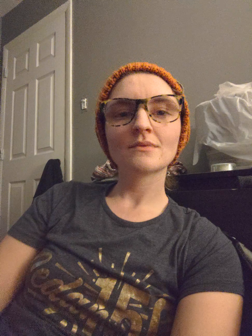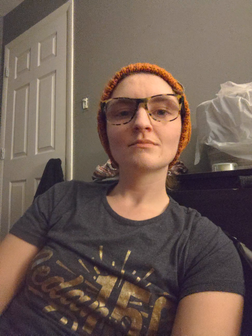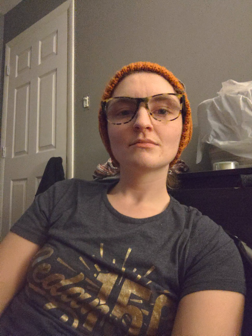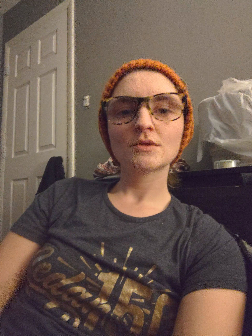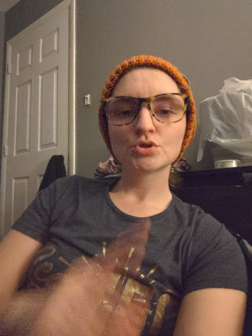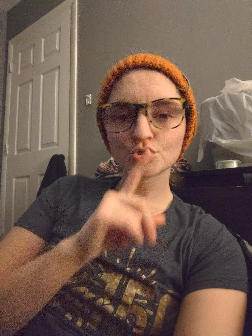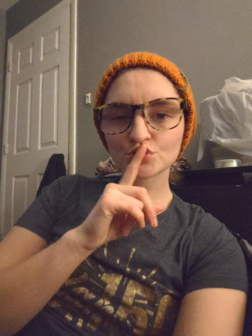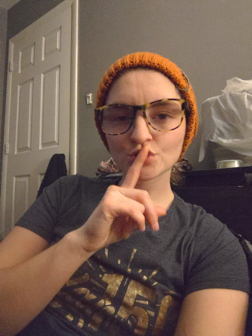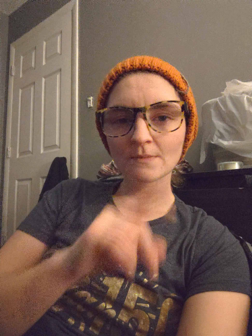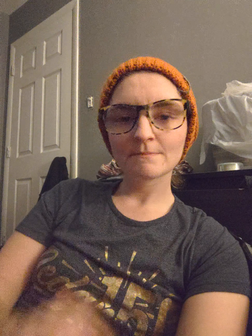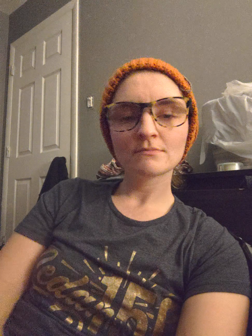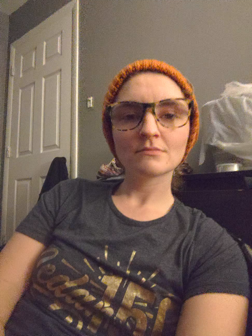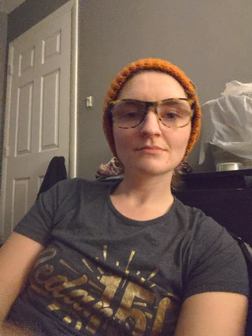shhh